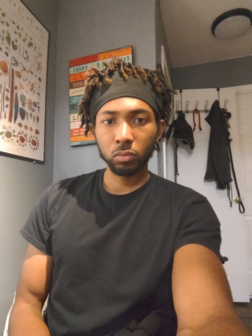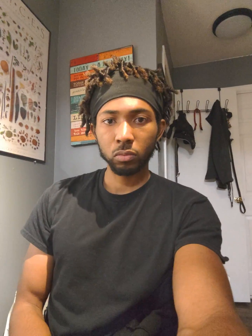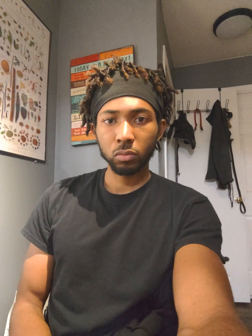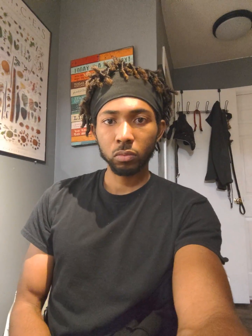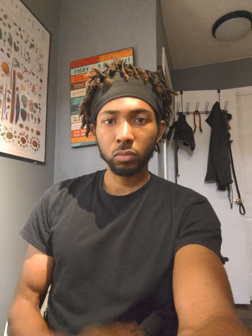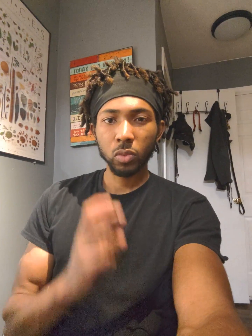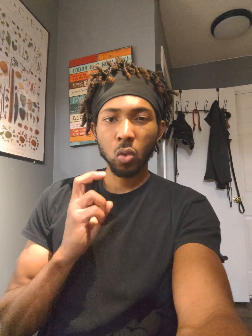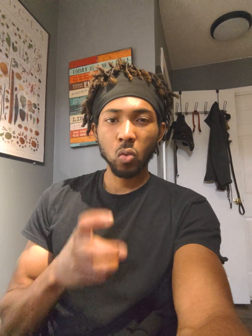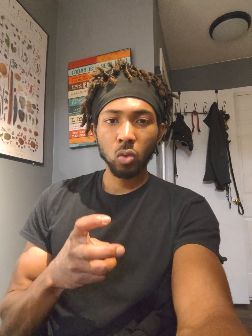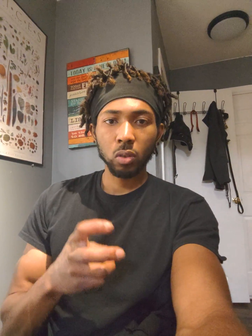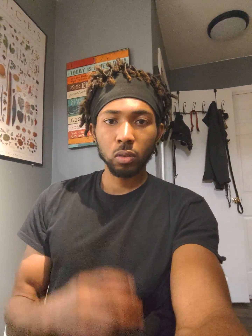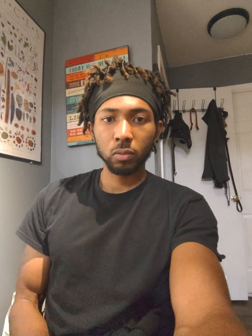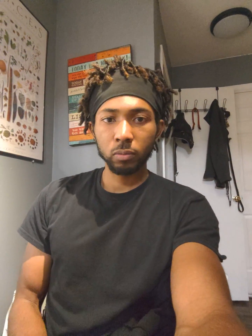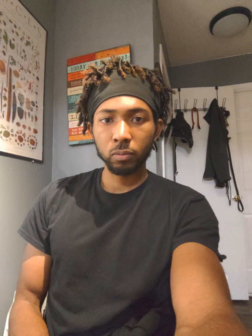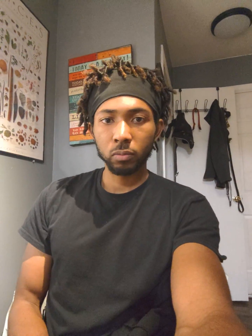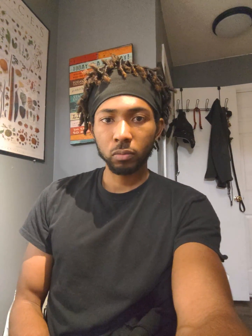hard